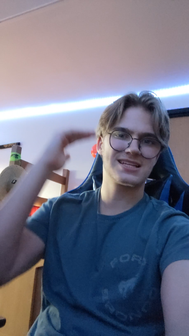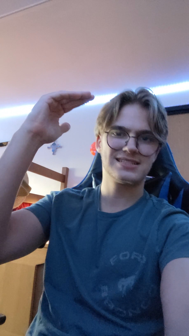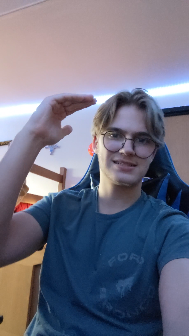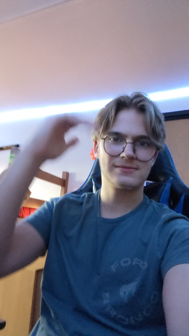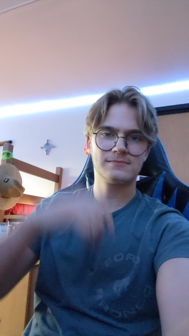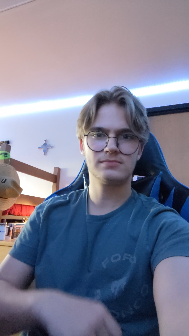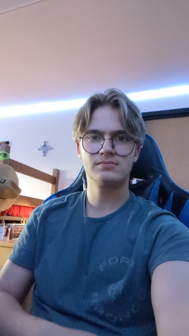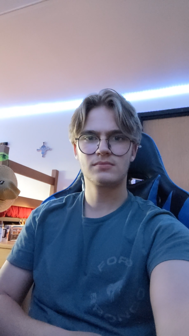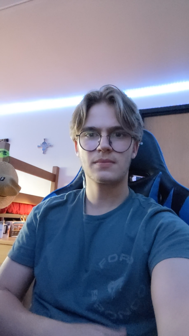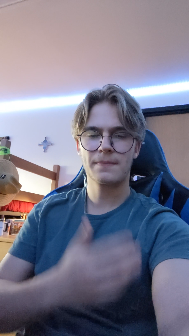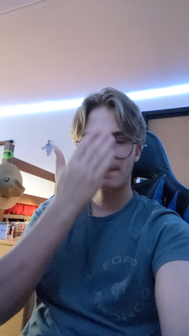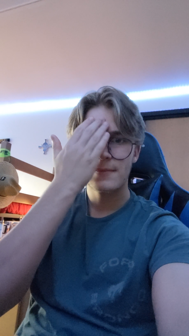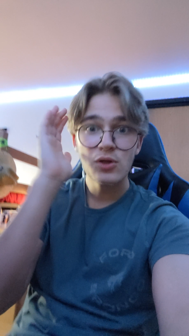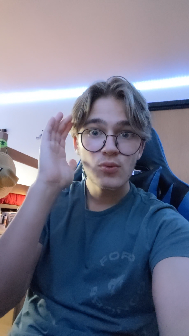peekaboo